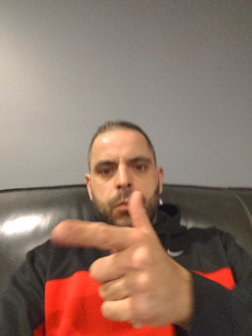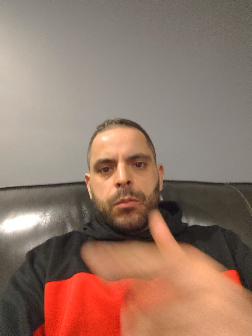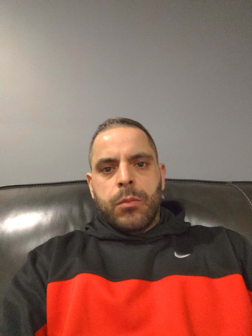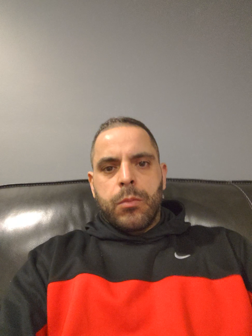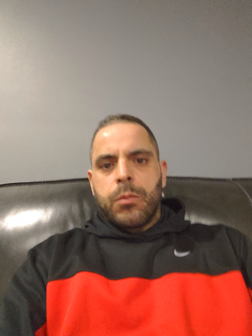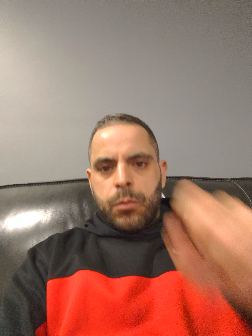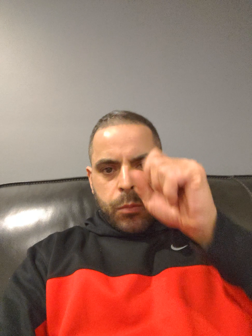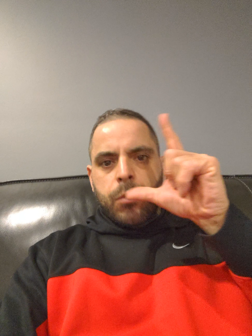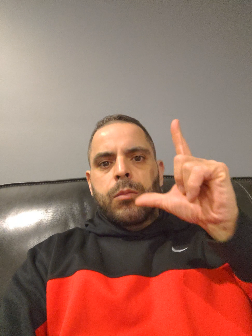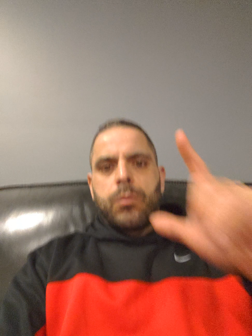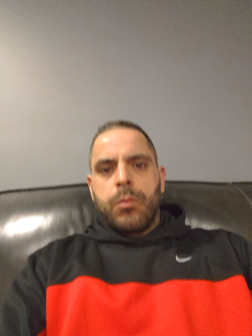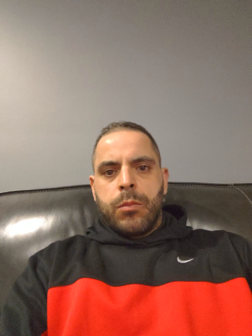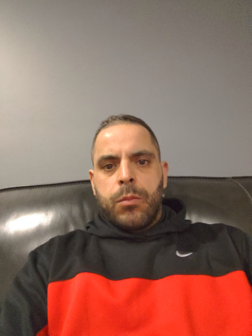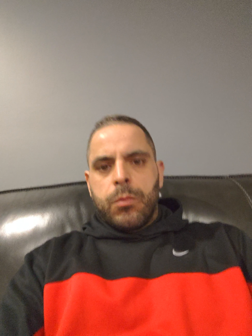wake